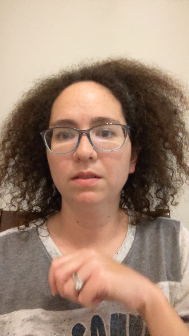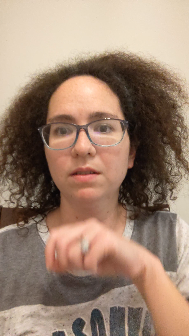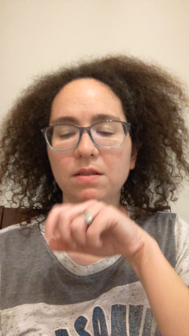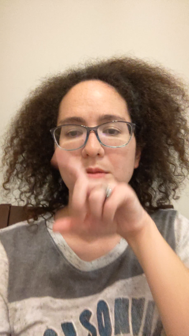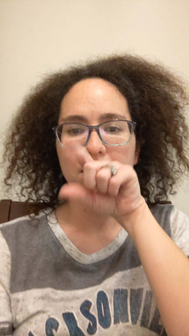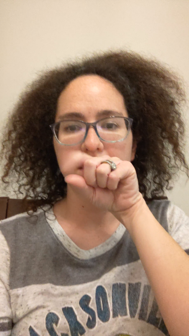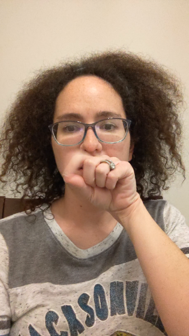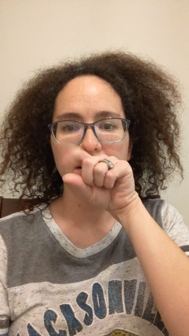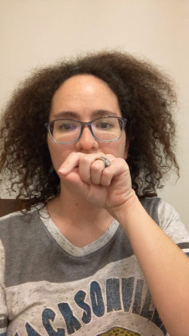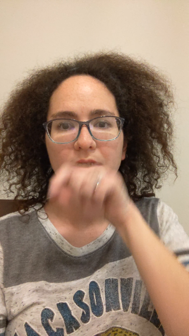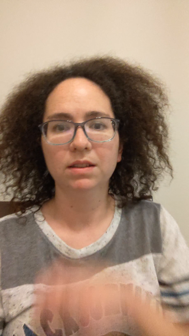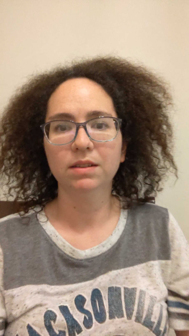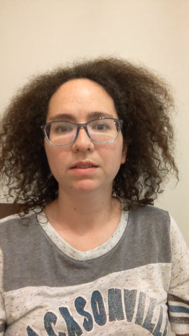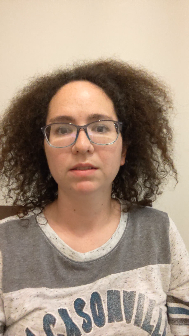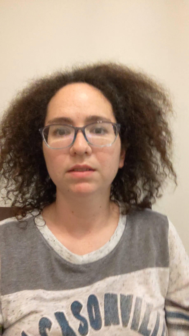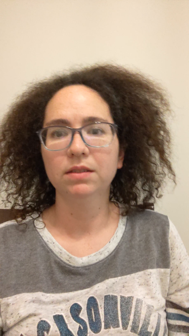chicken